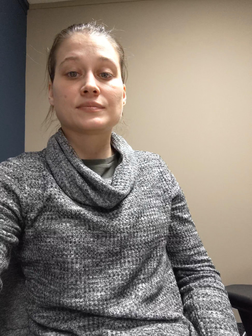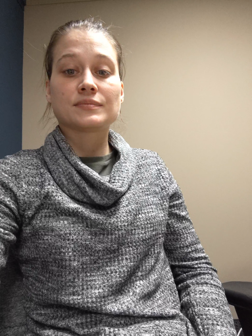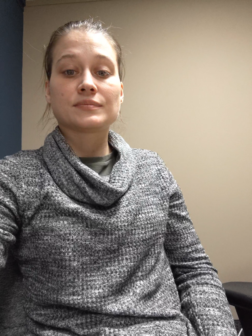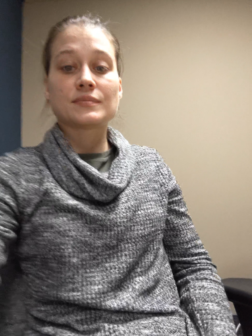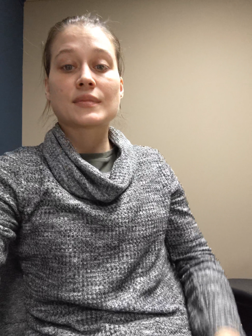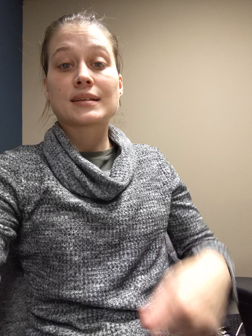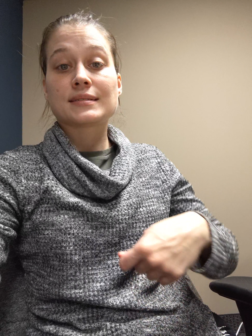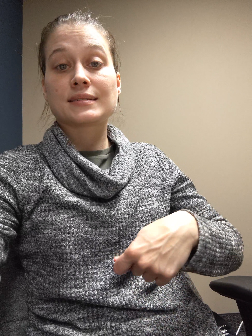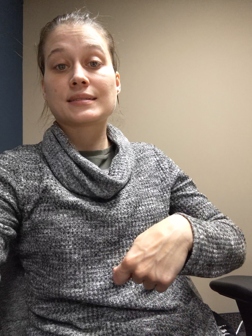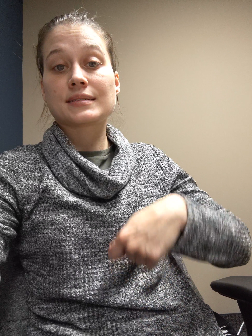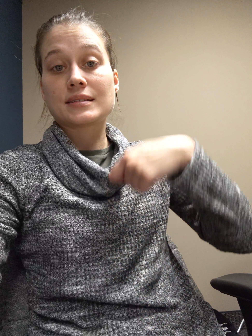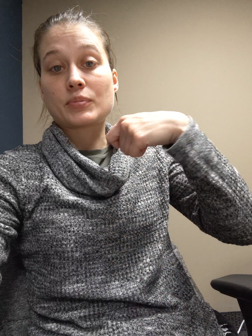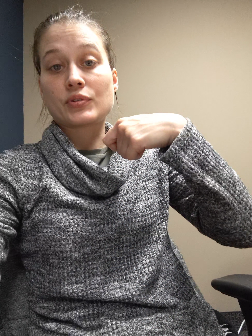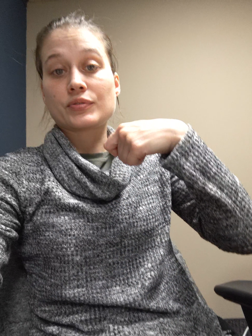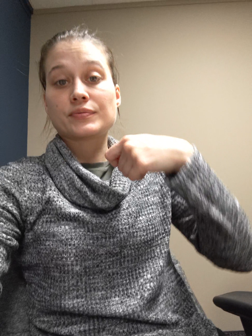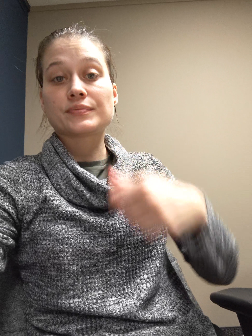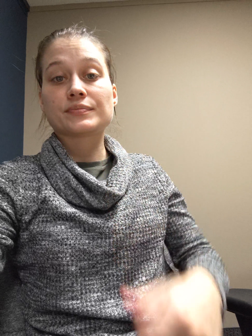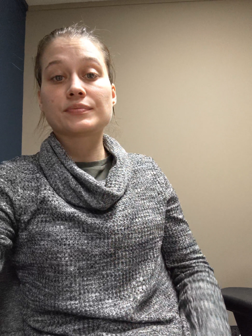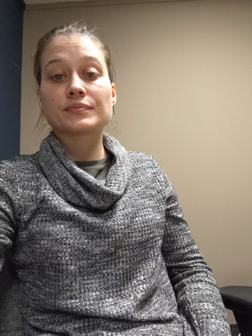zipper